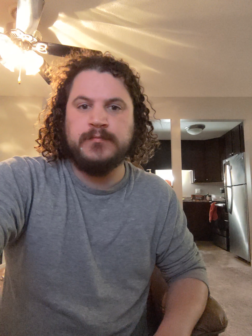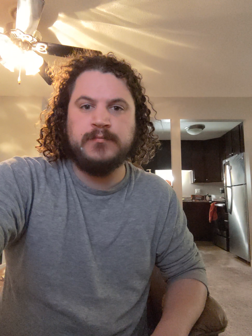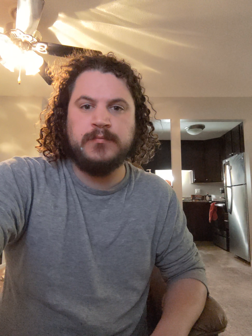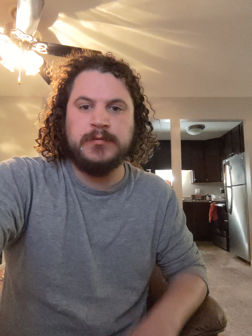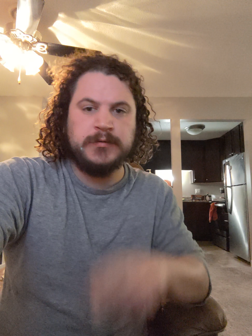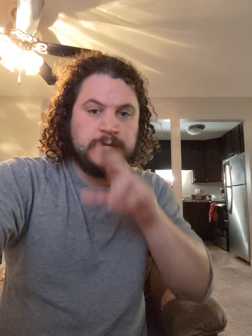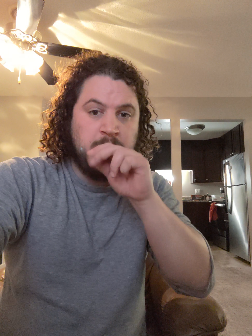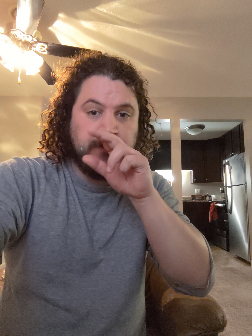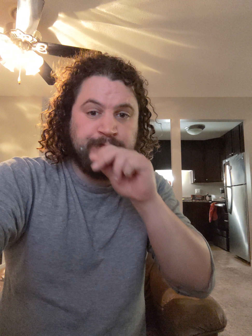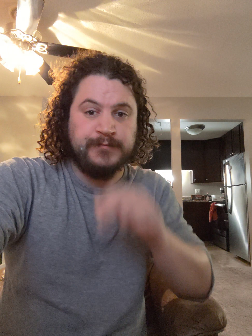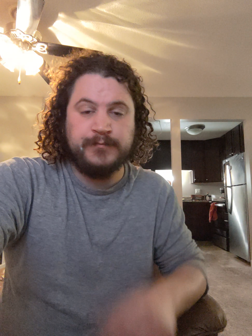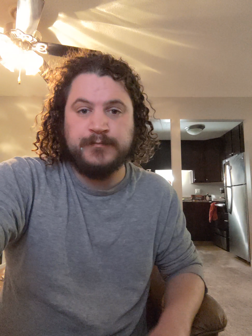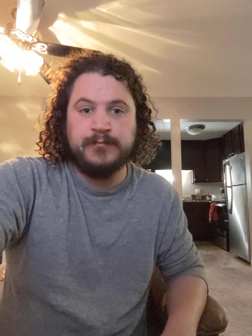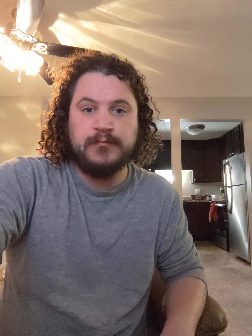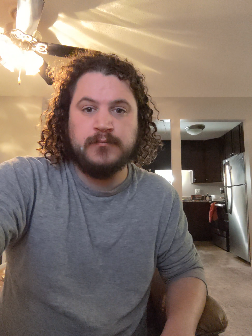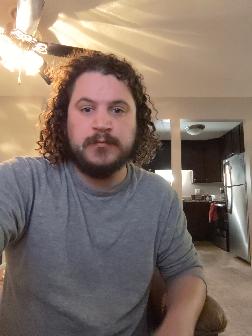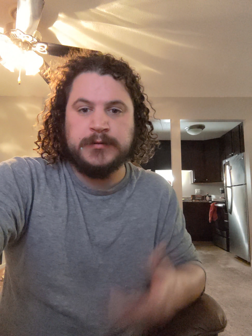duck